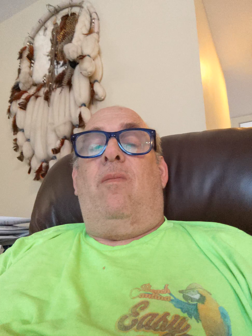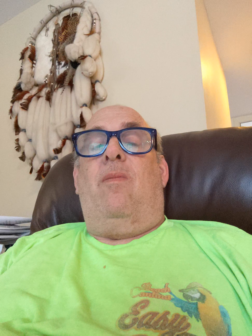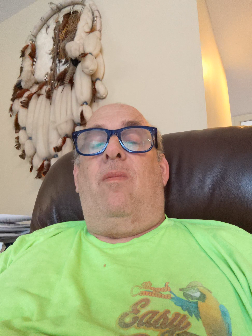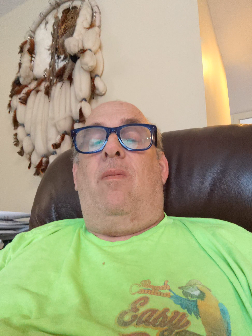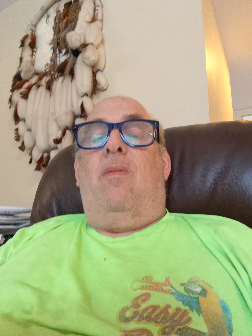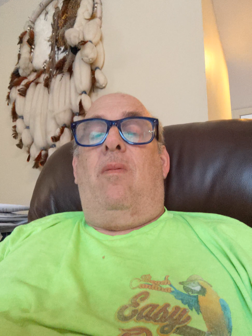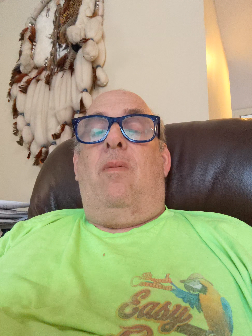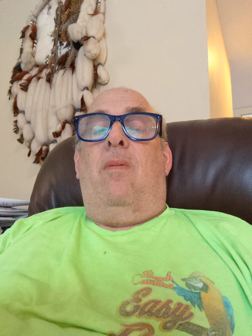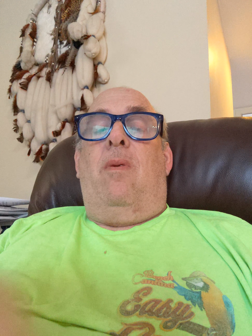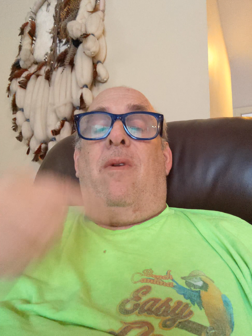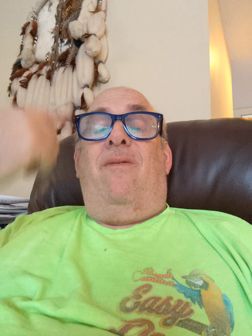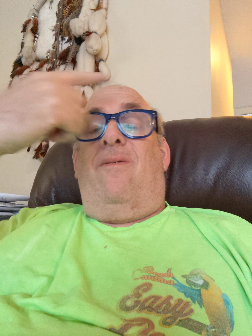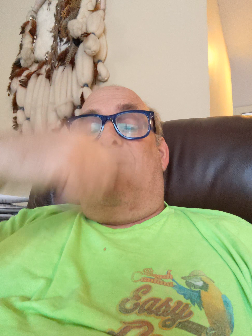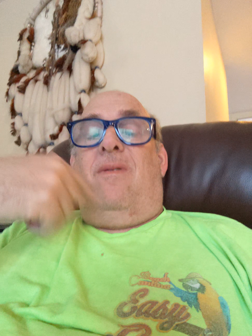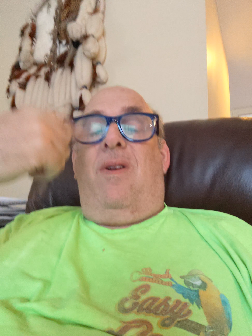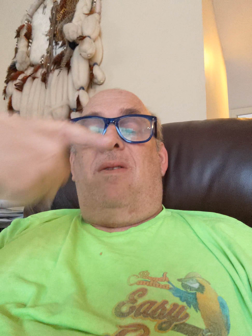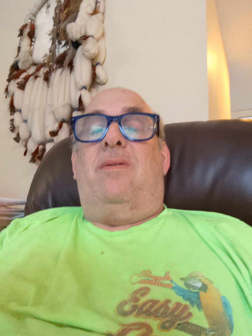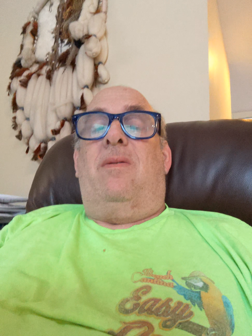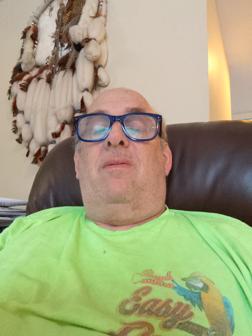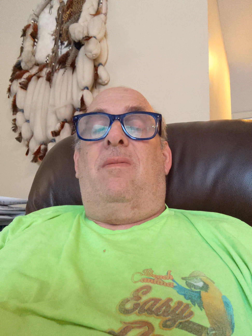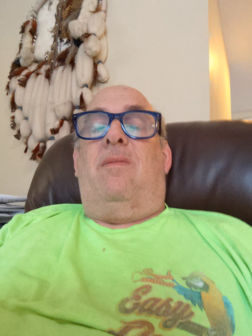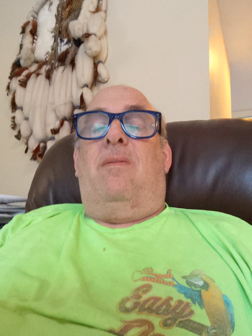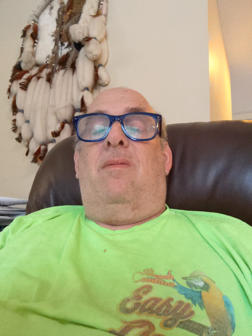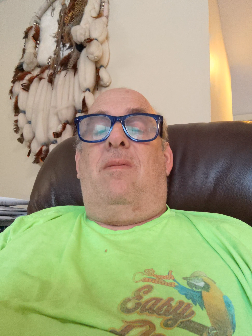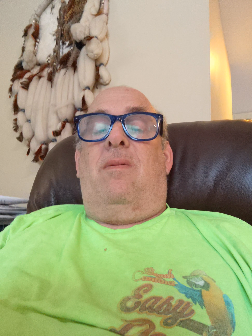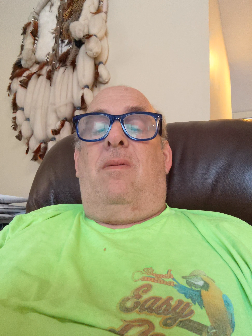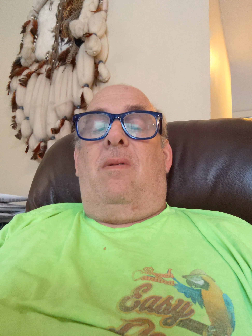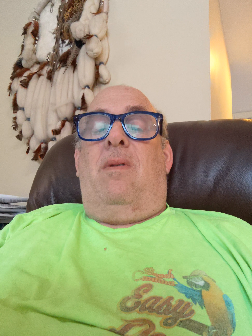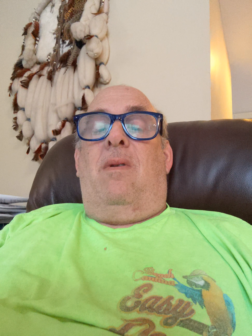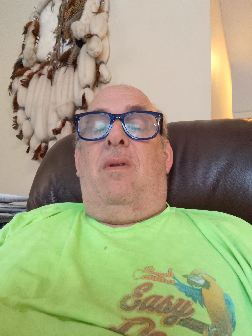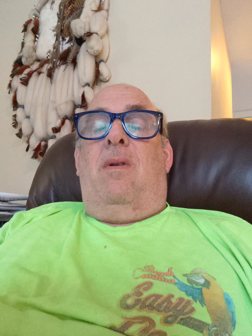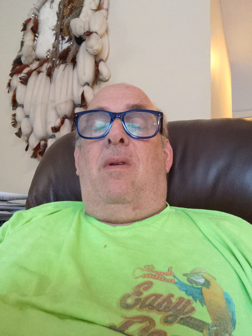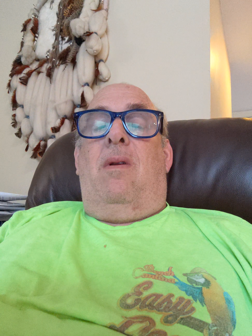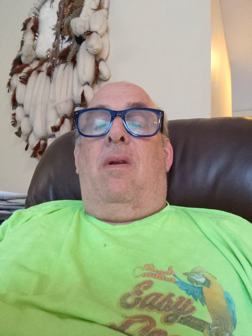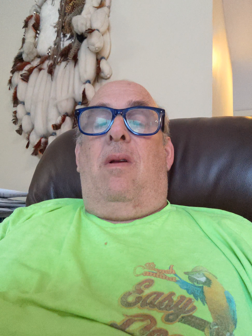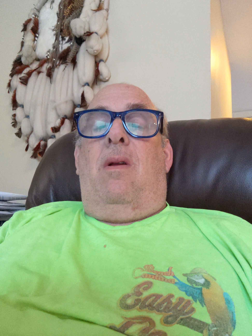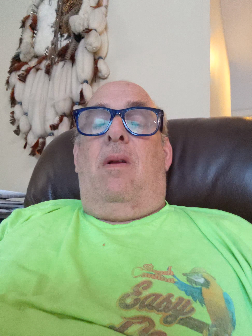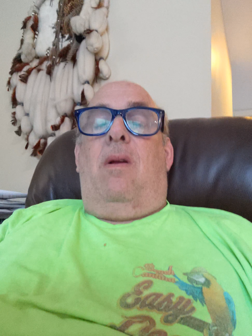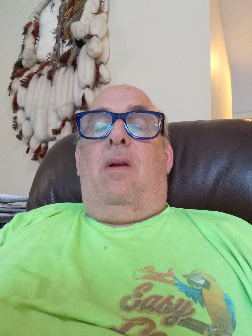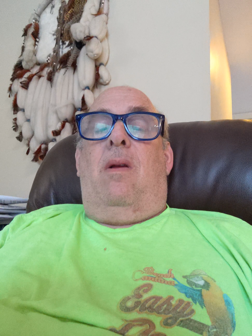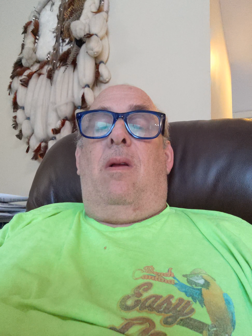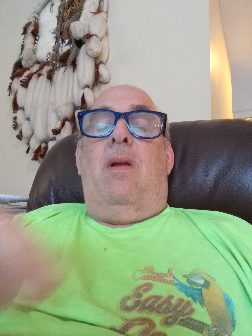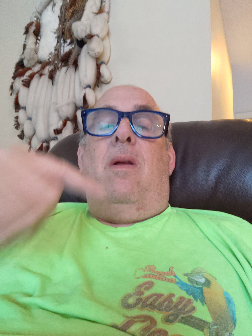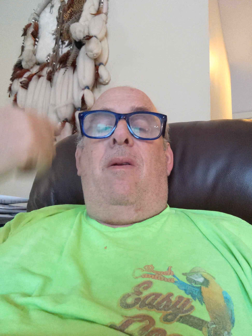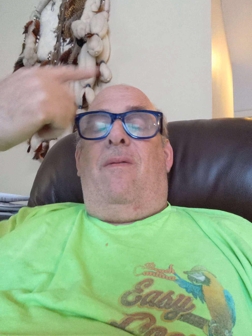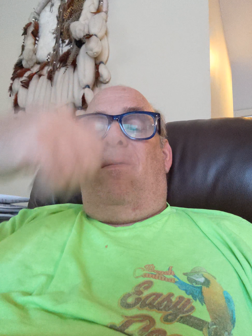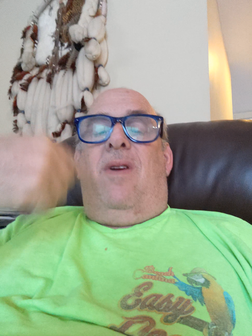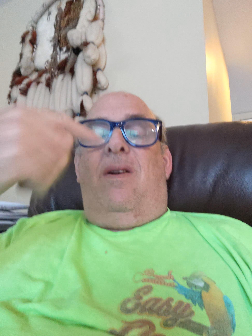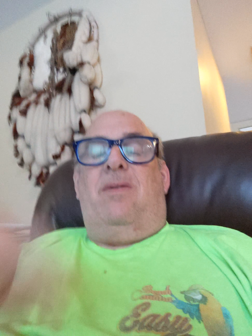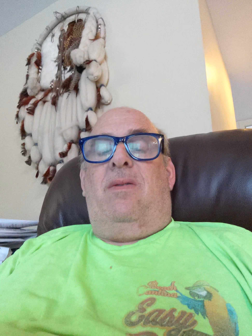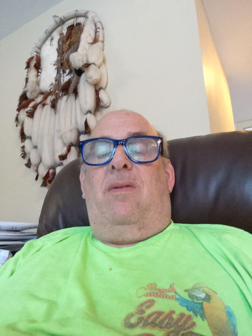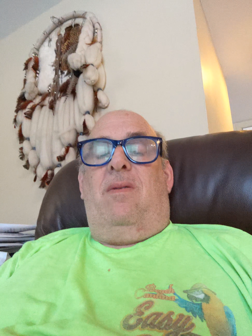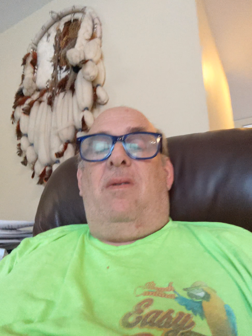face